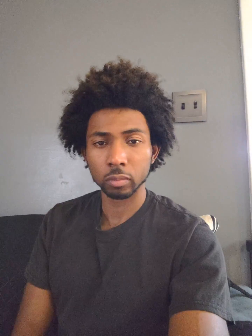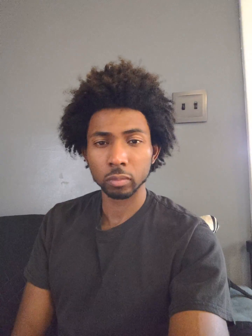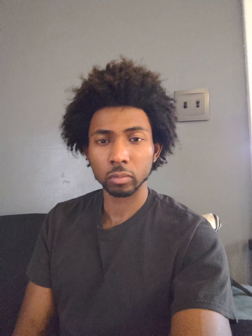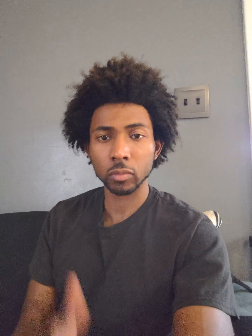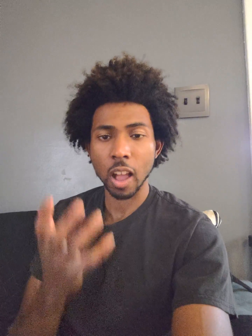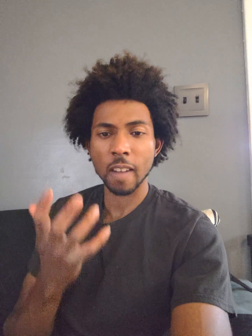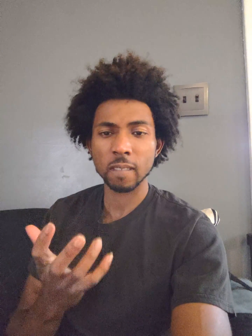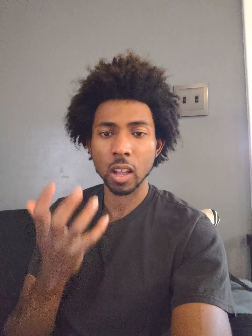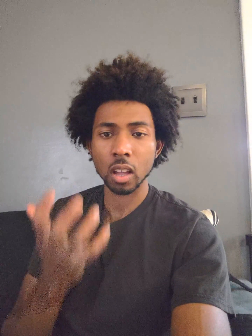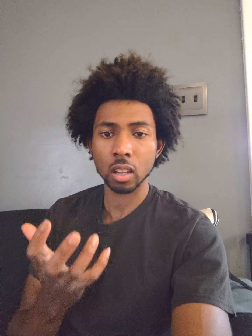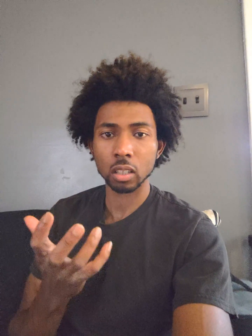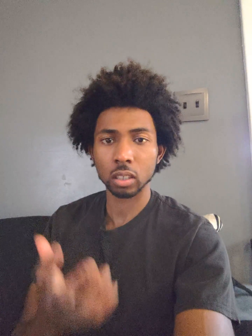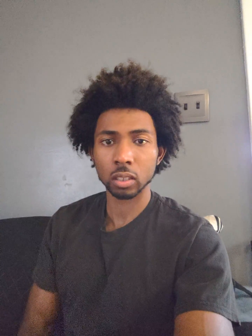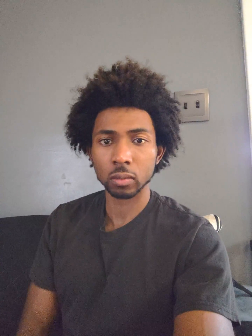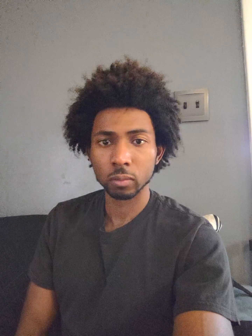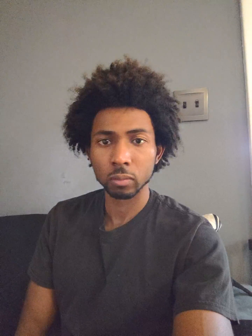heavy